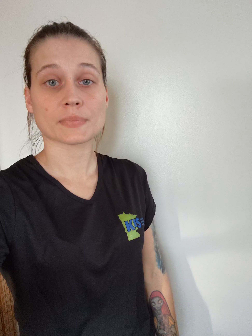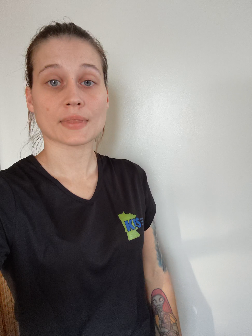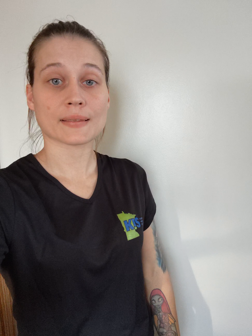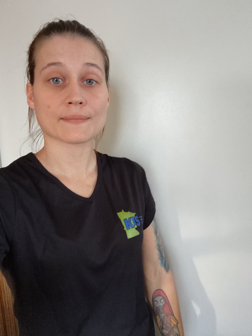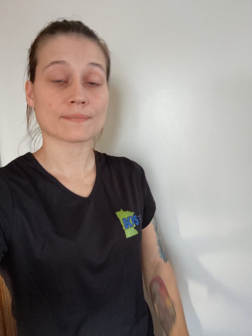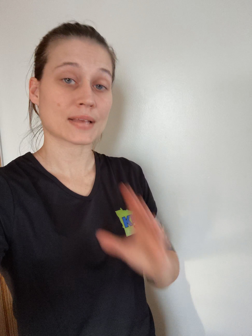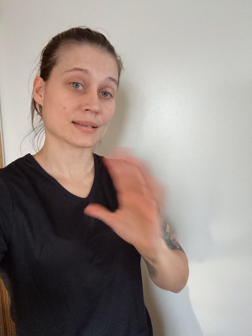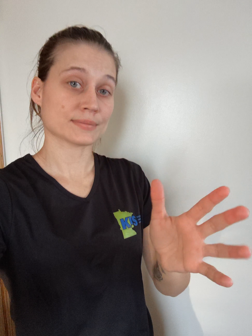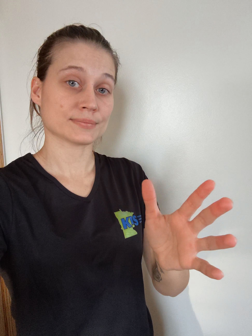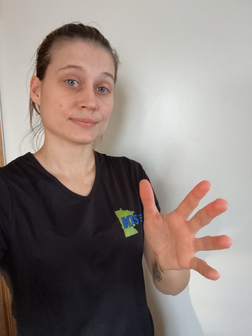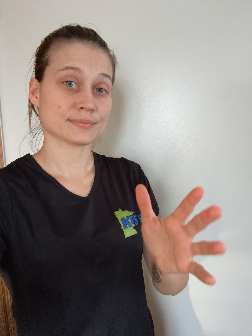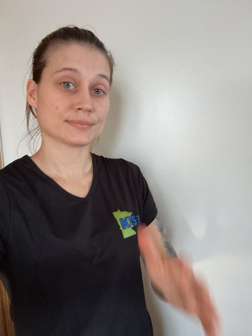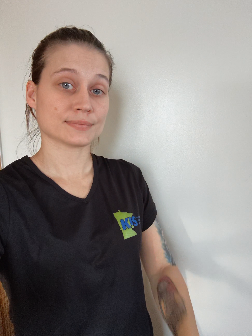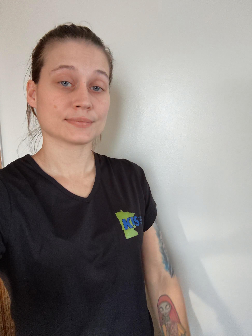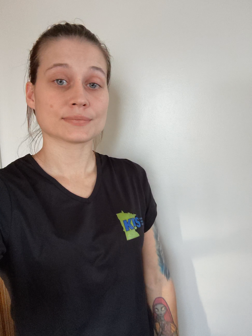fine